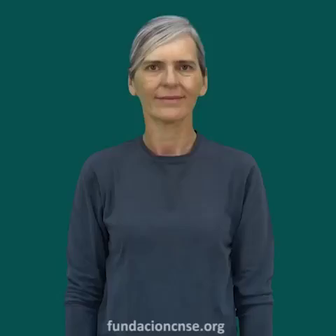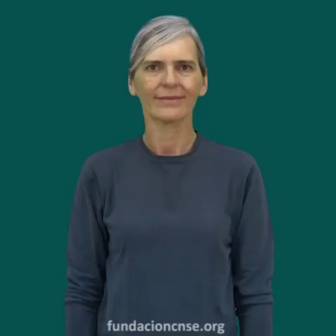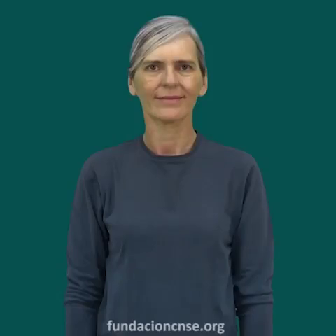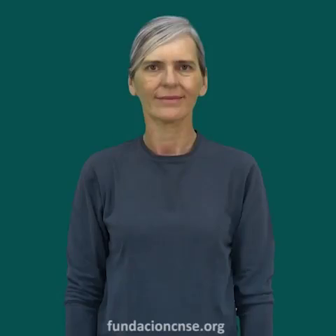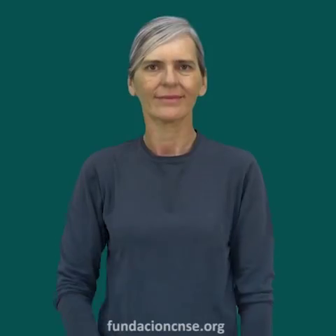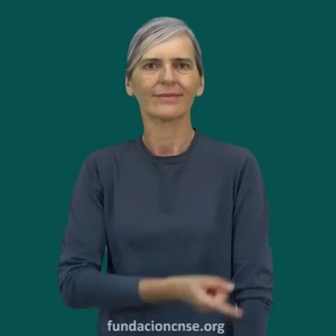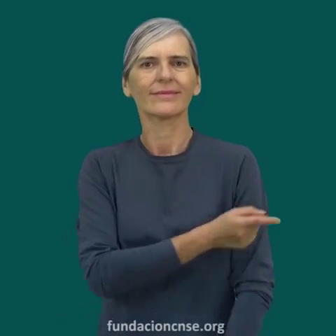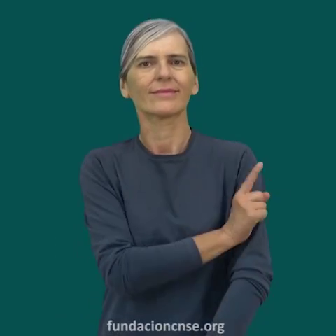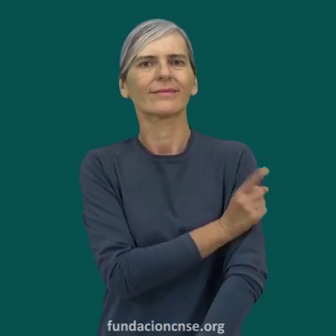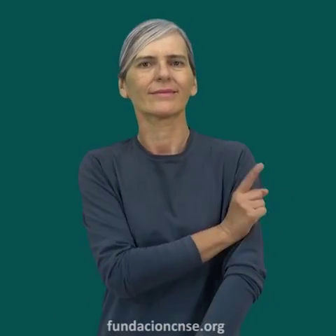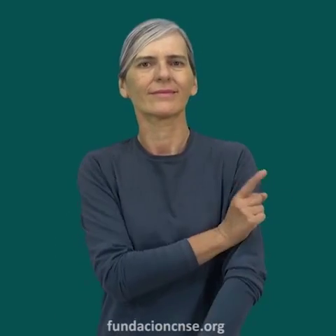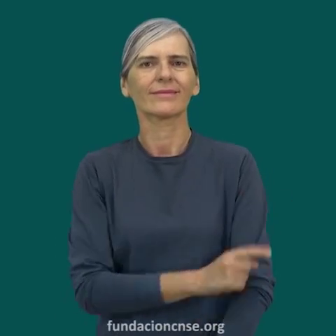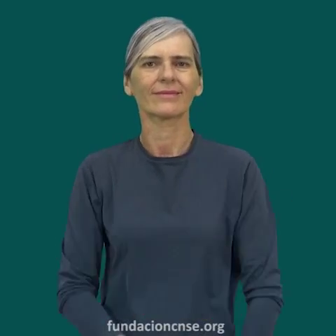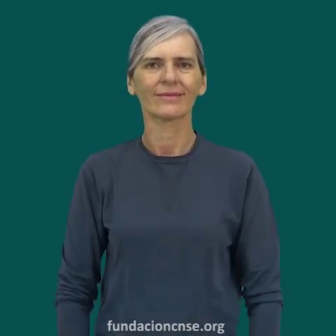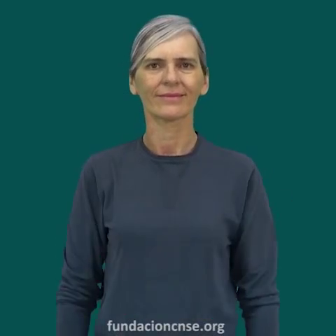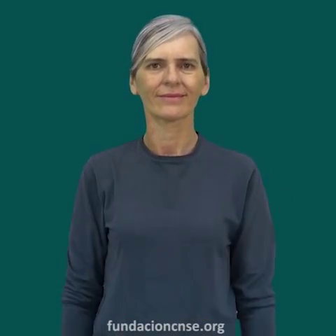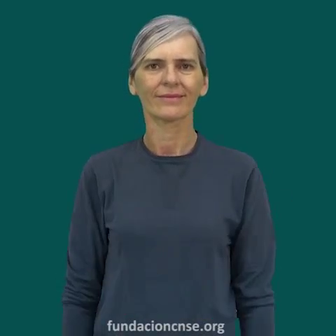colesterol